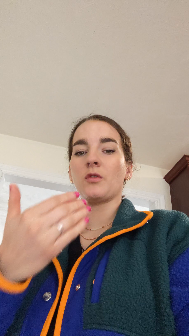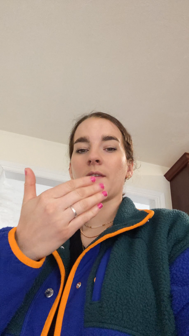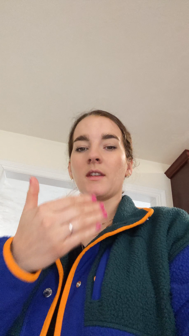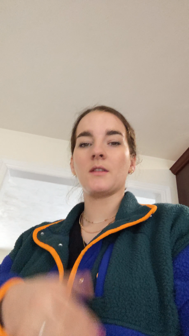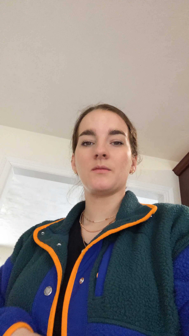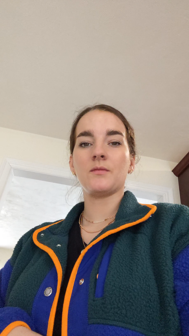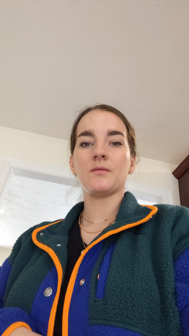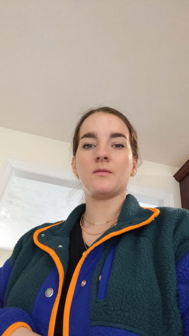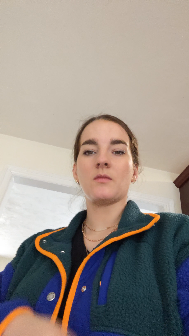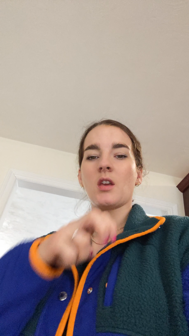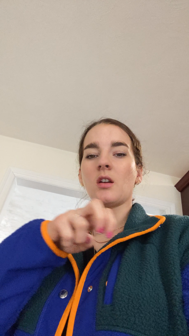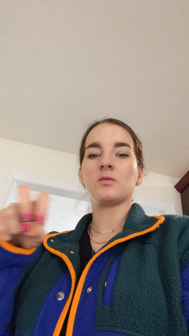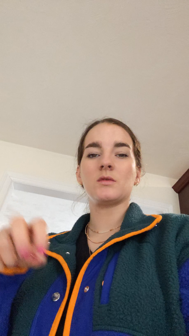couch